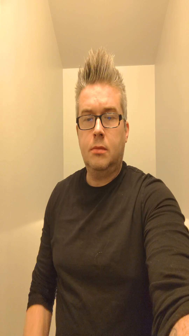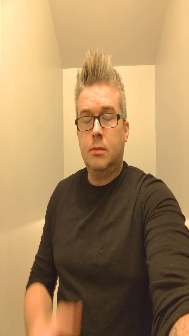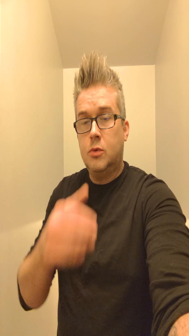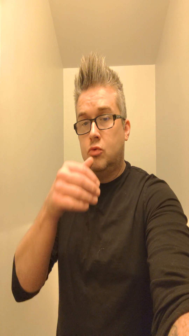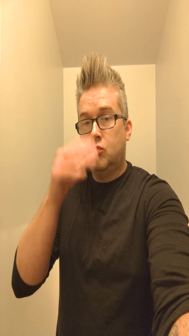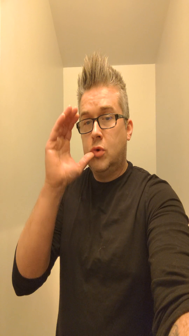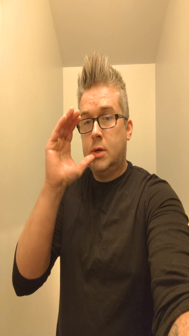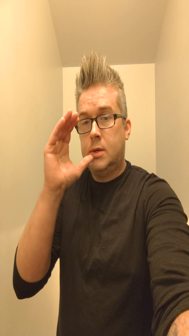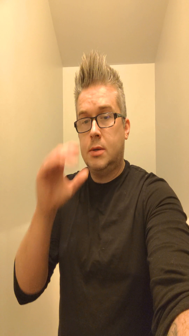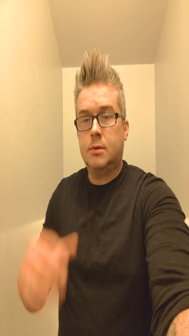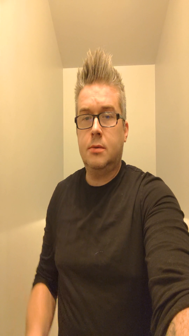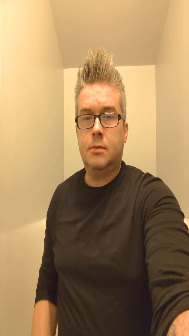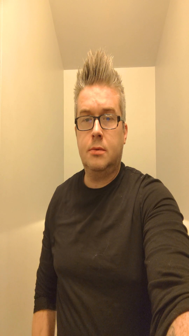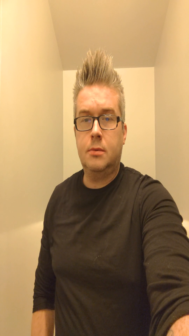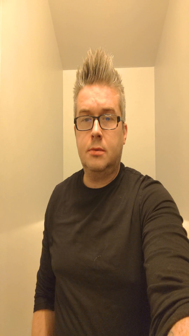drink